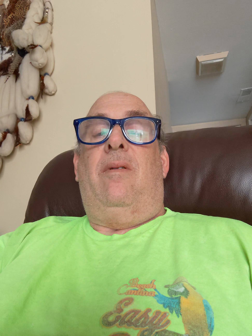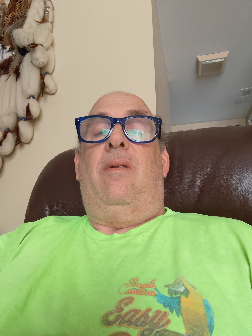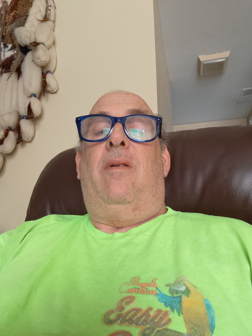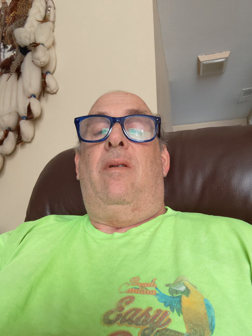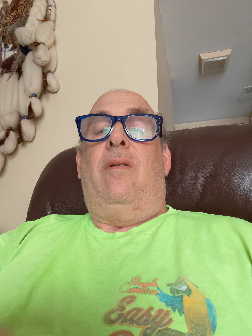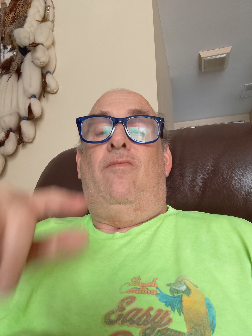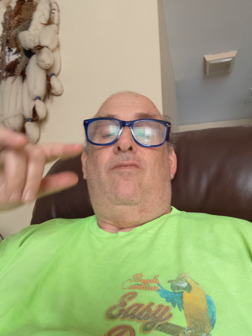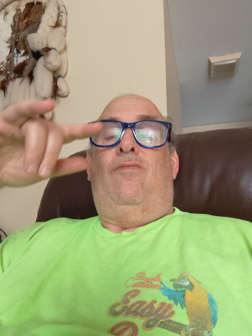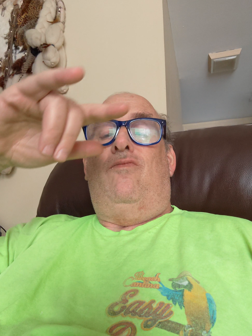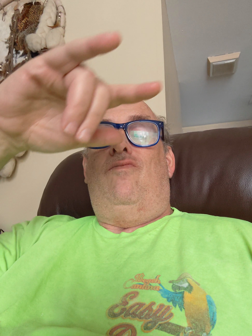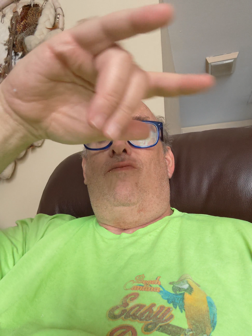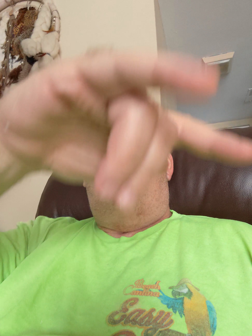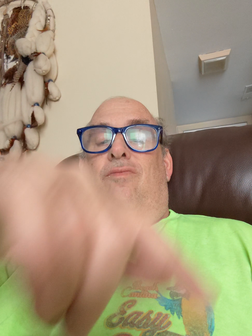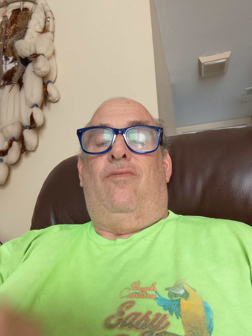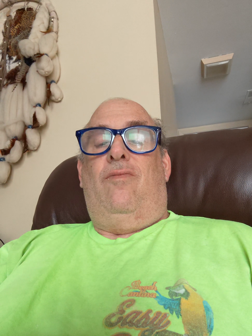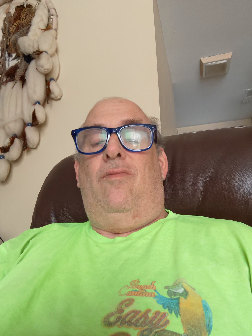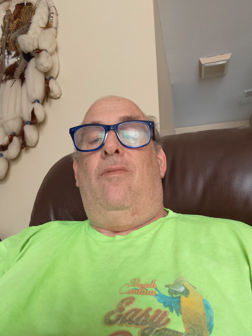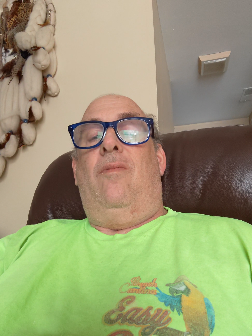airplane